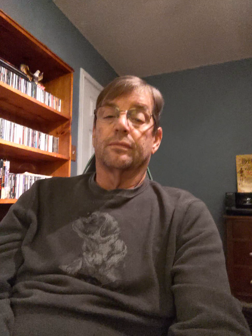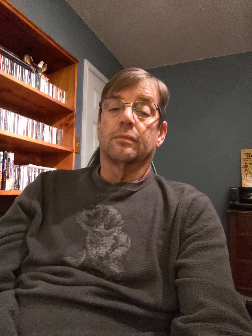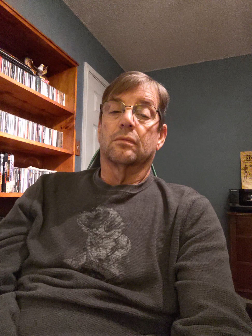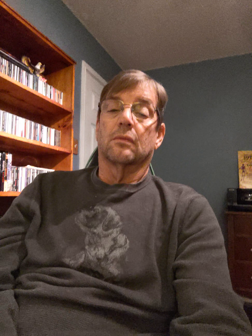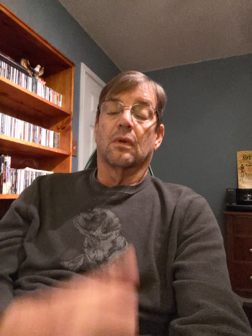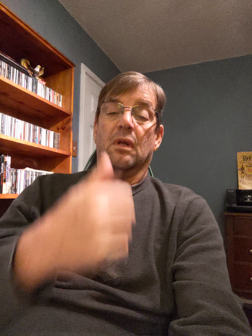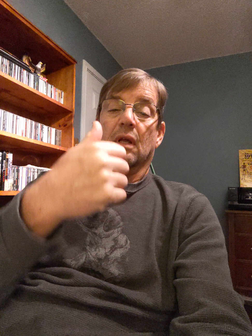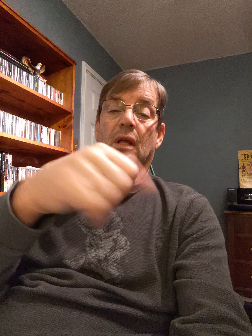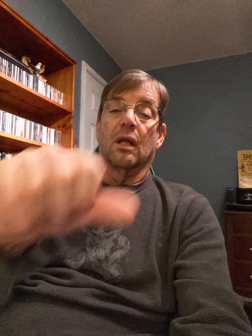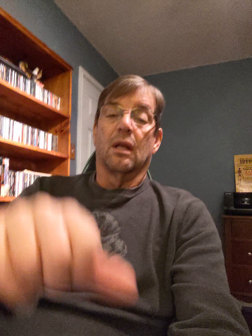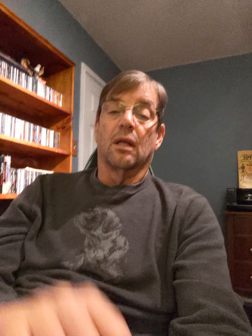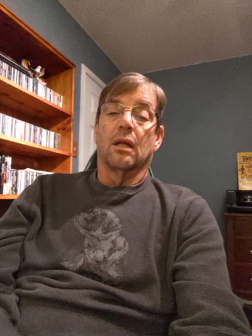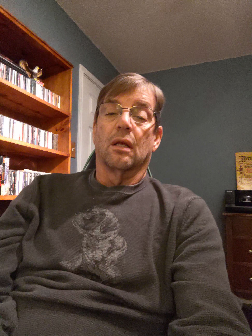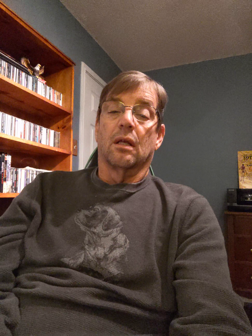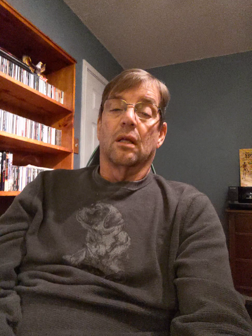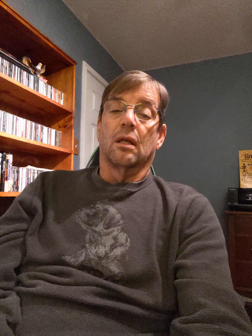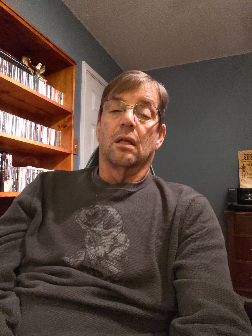any